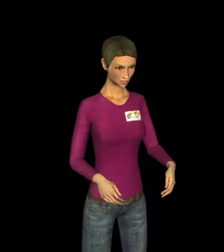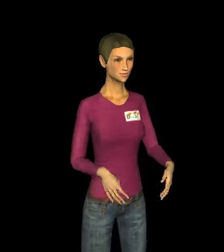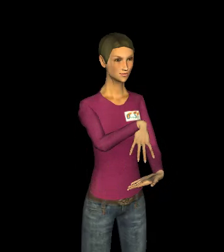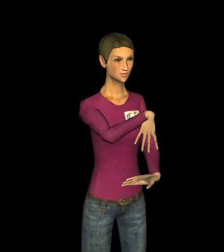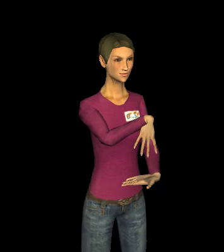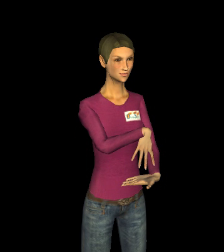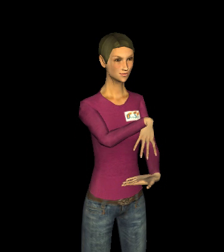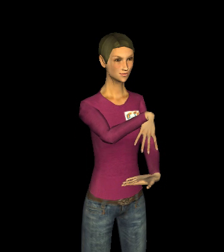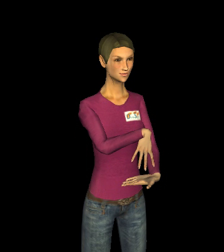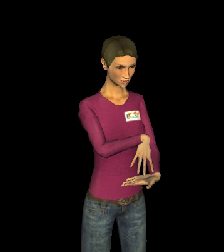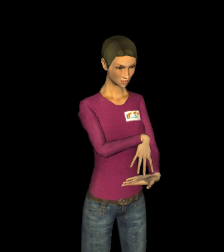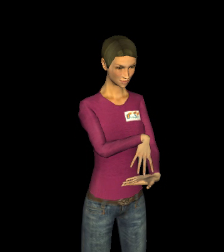أثينا